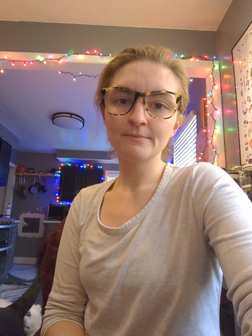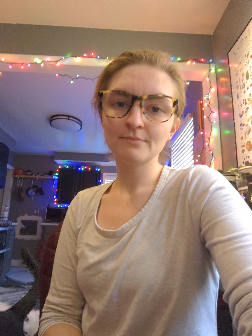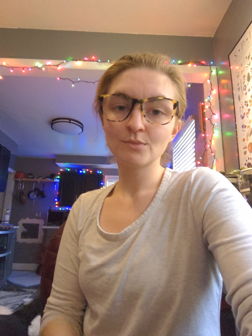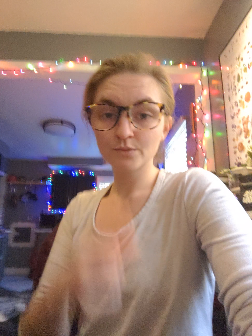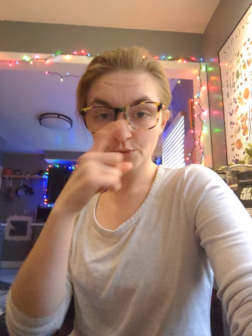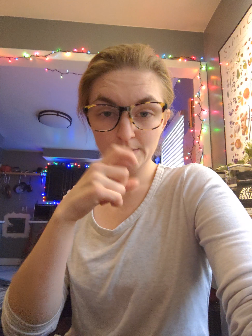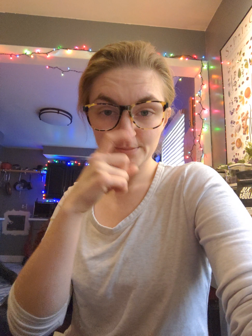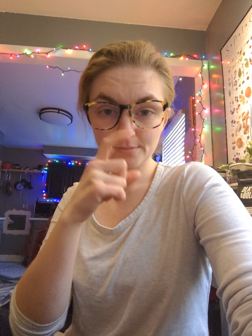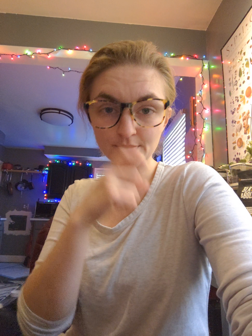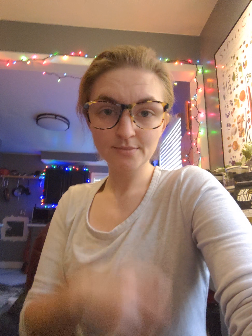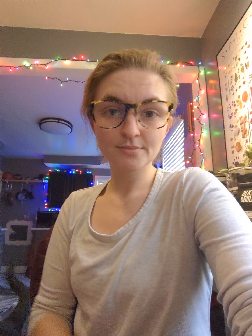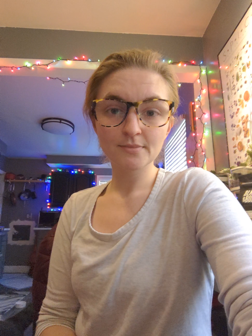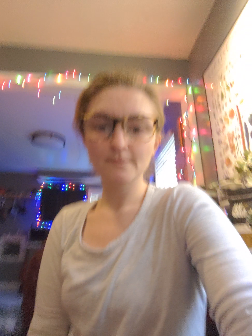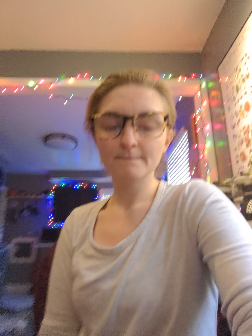doll